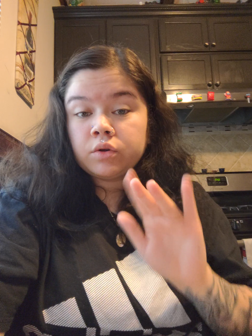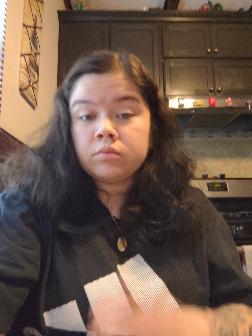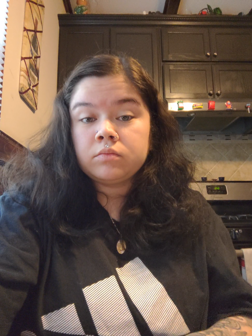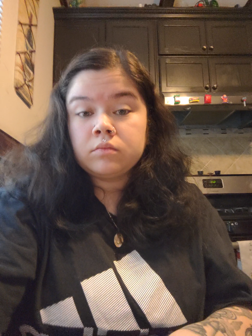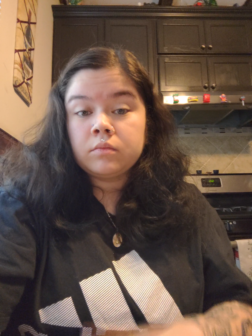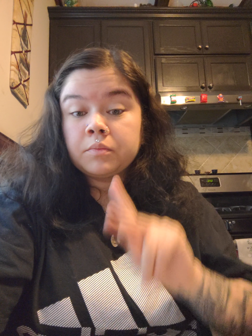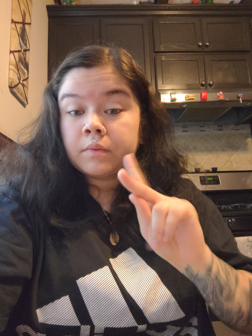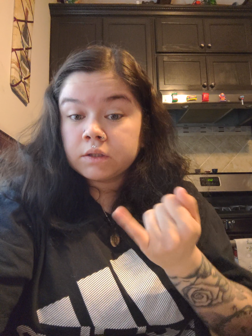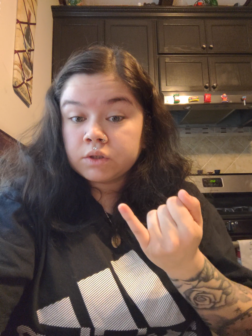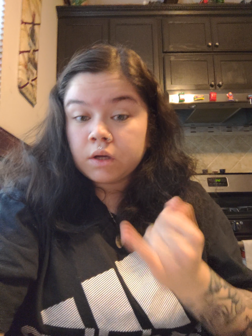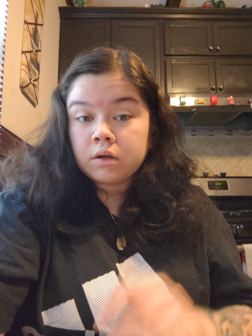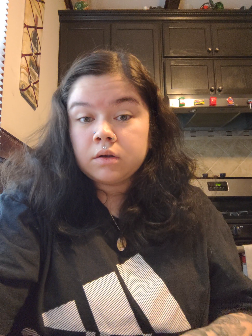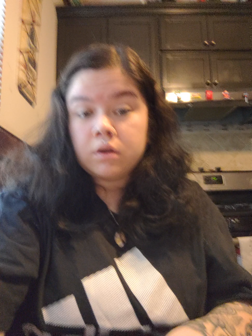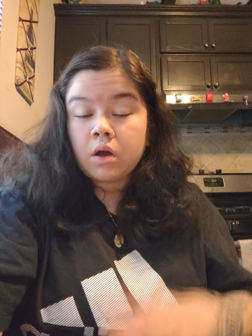pajamas